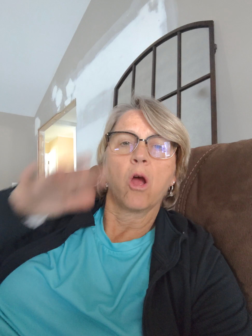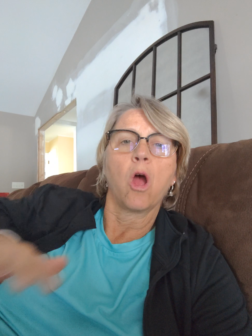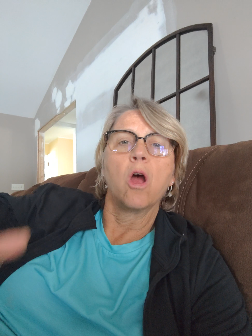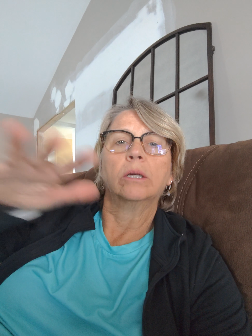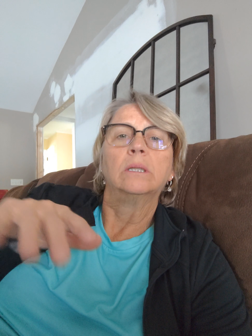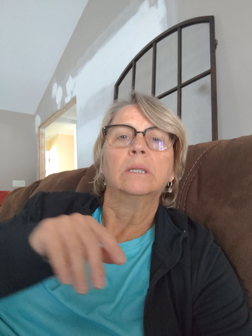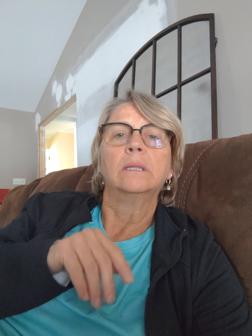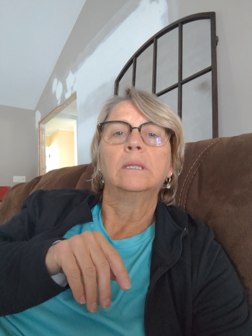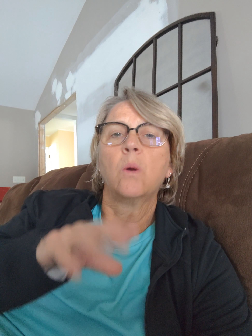backyard